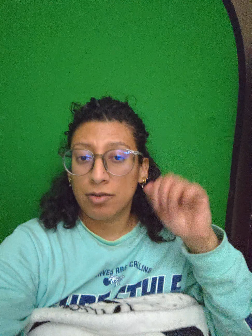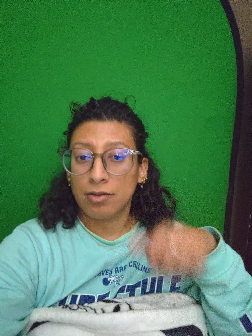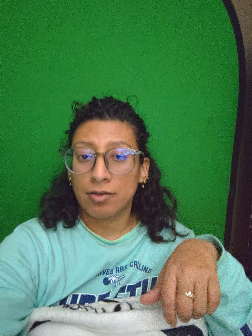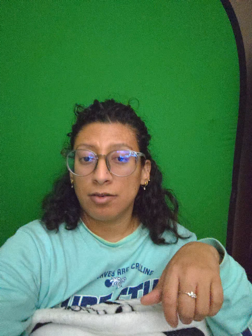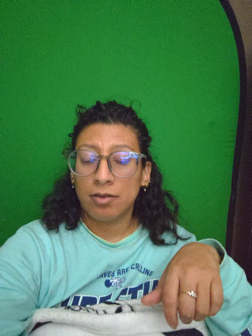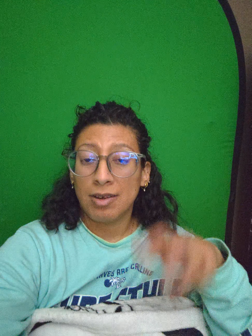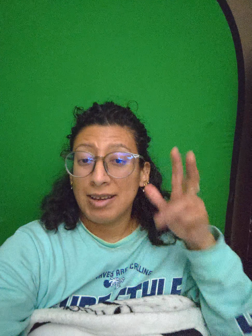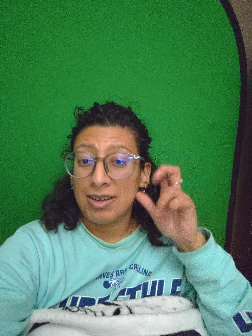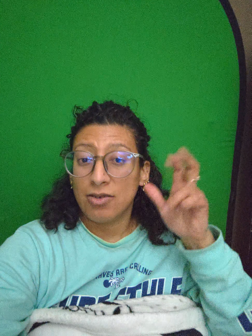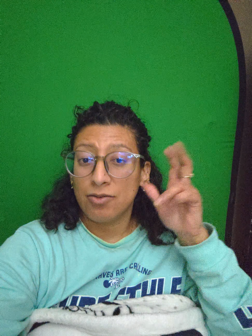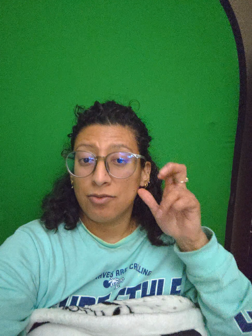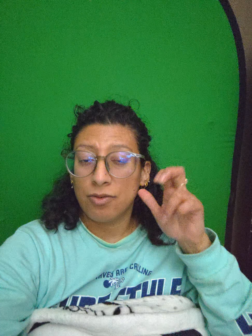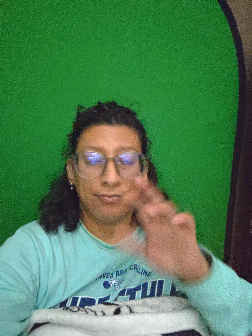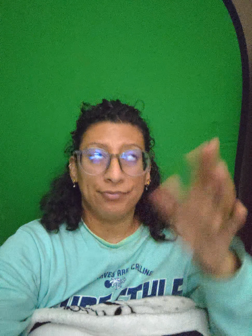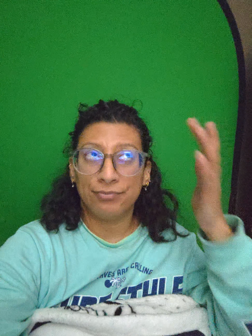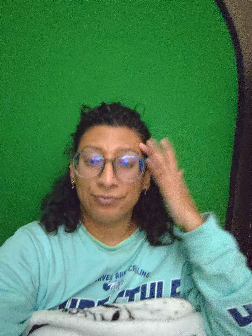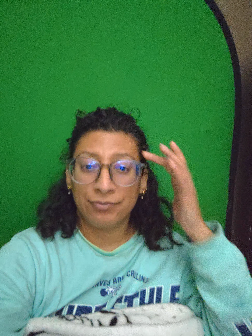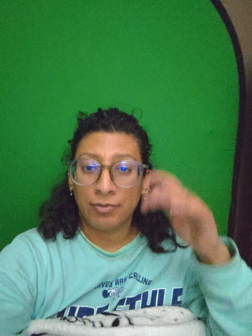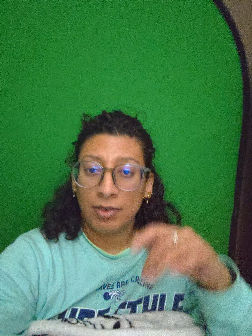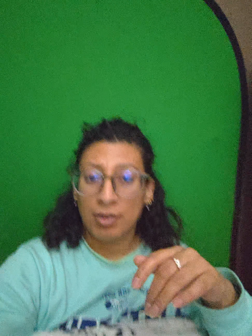ear